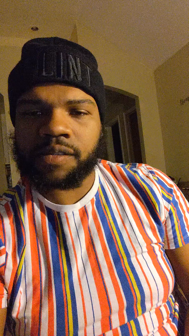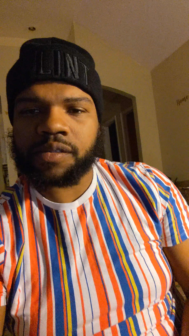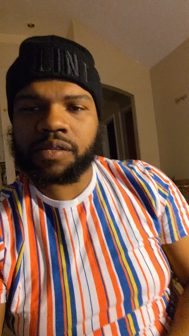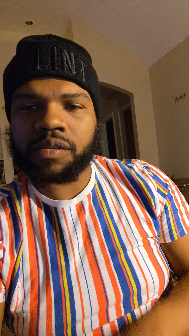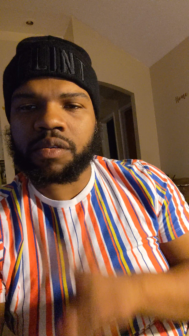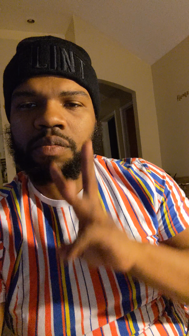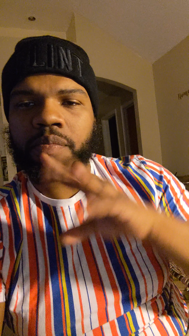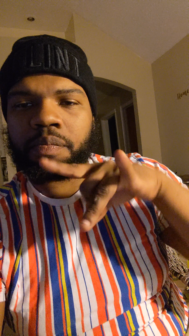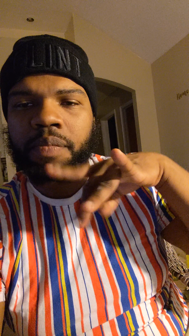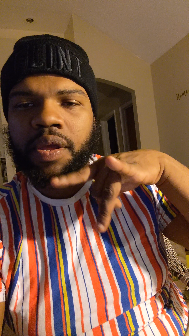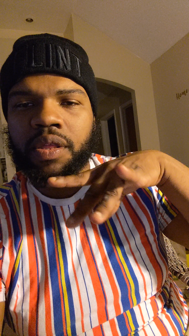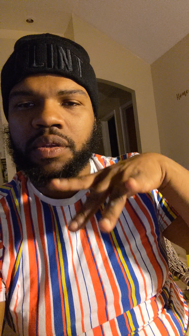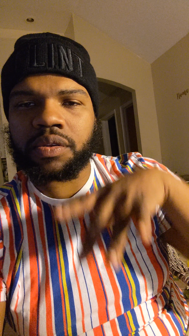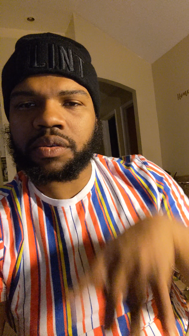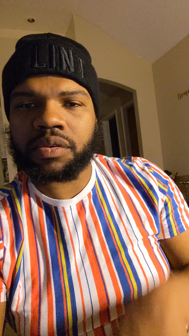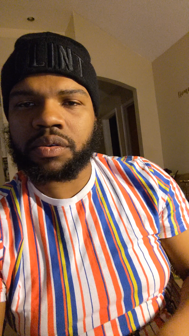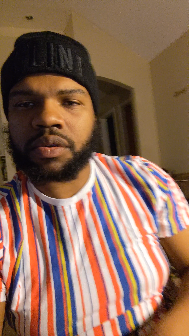melon